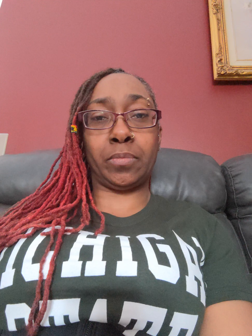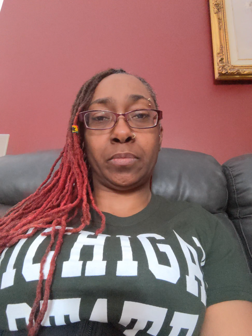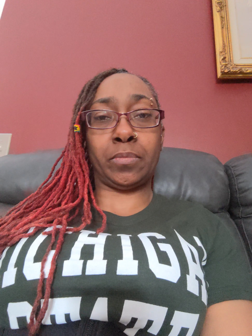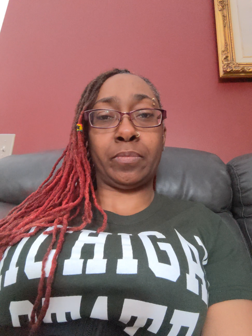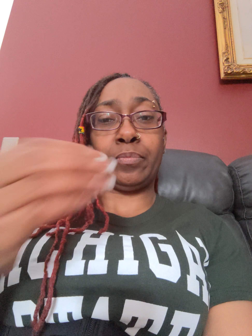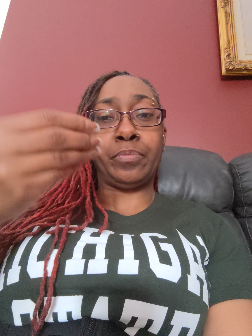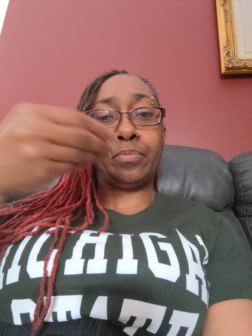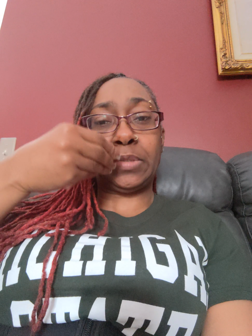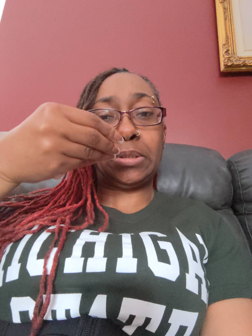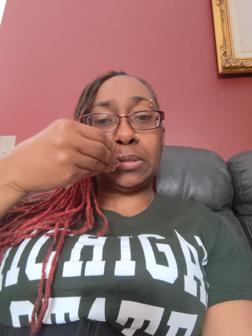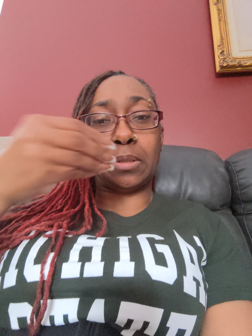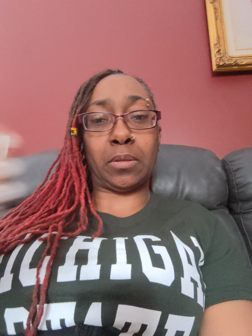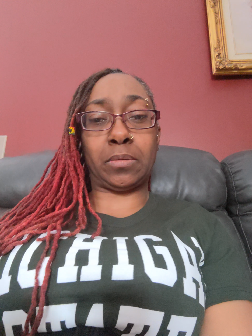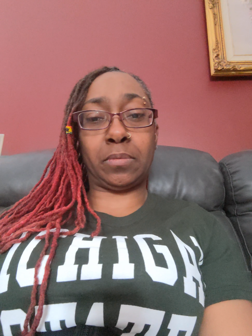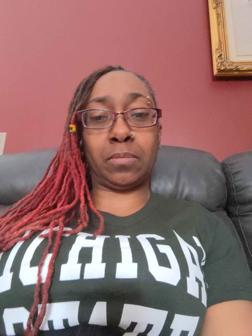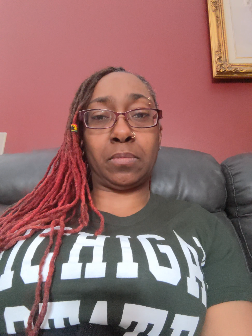pizza